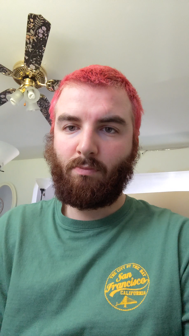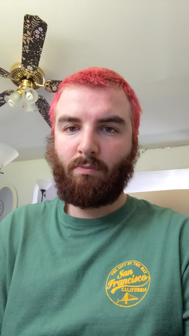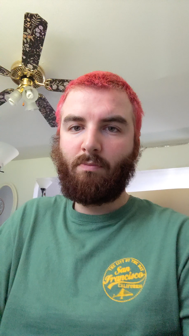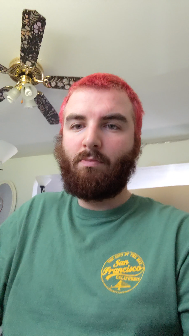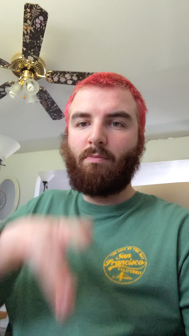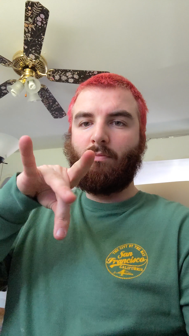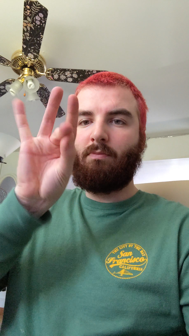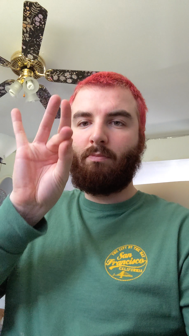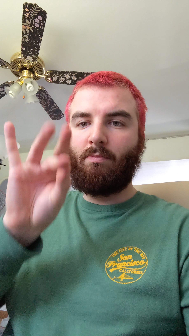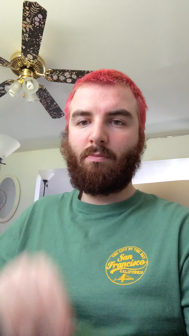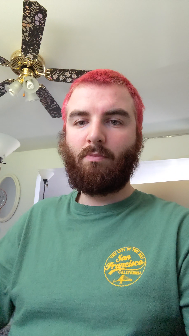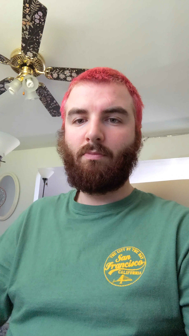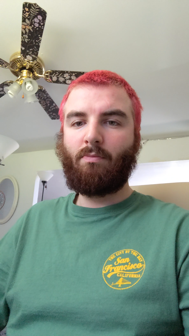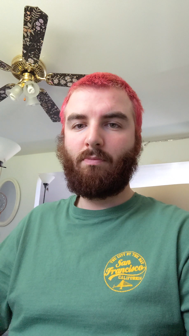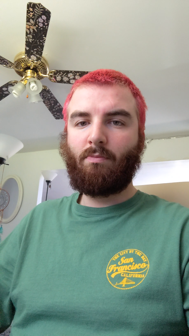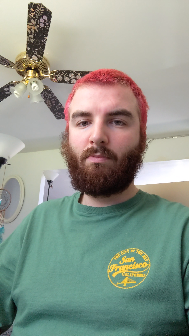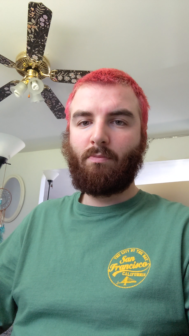pick